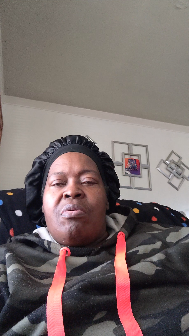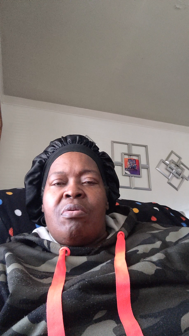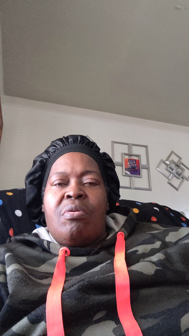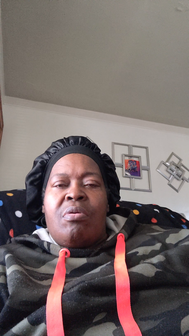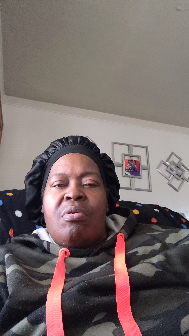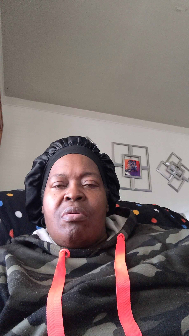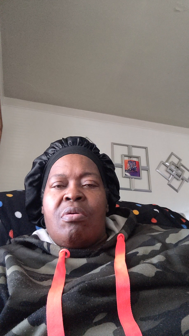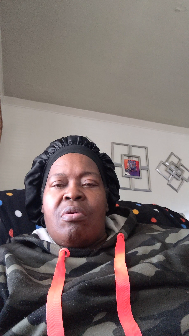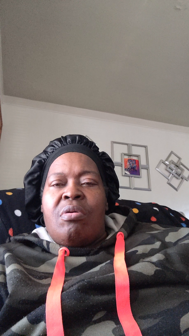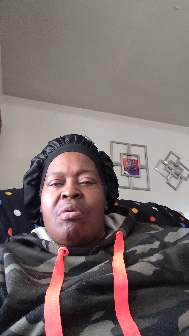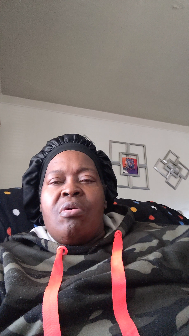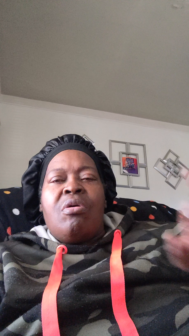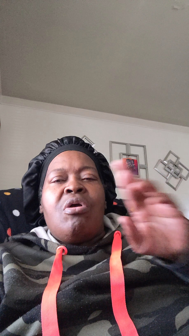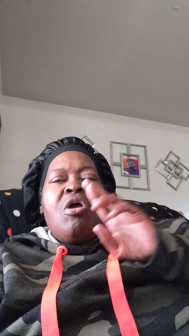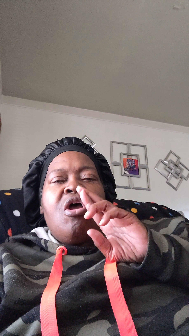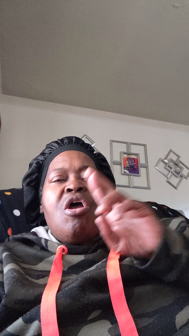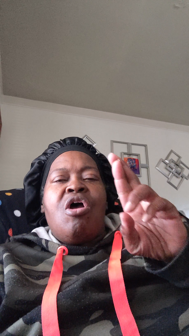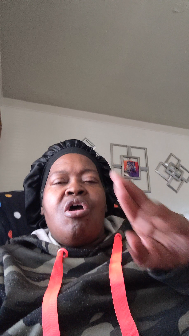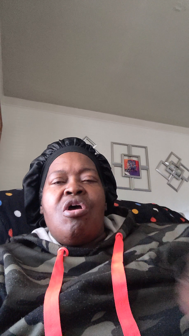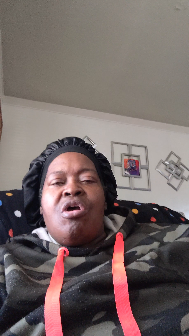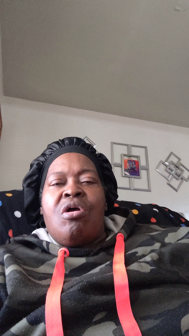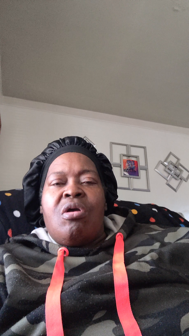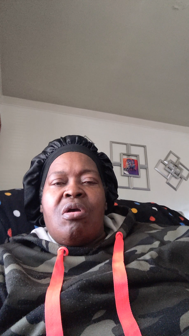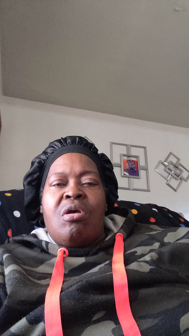are